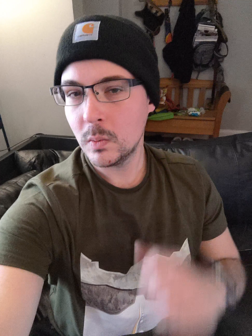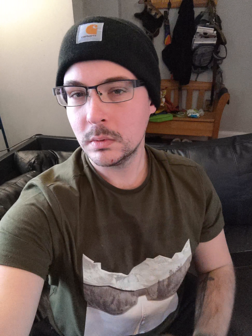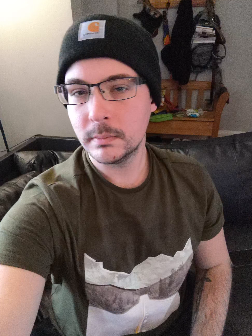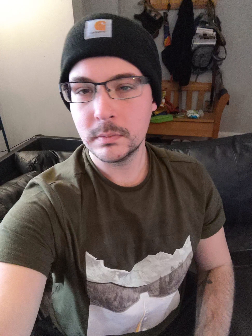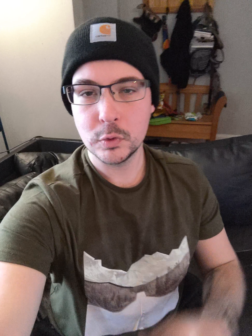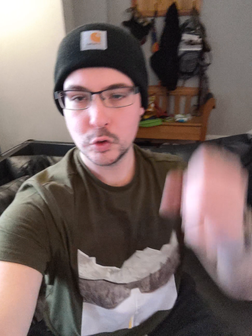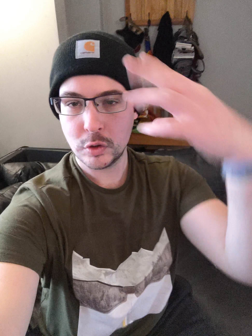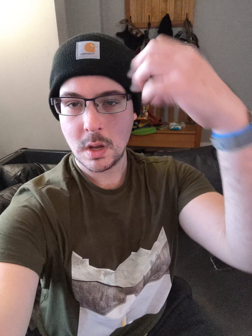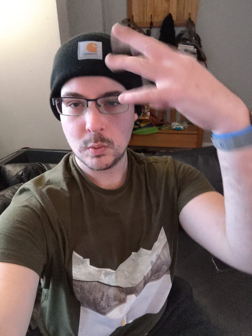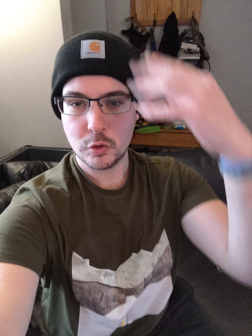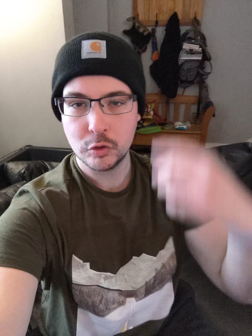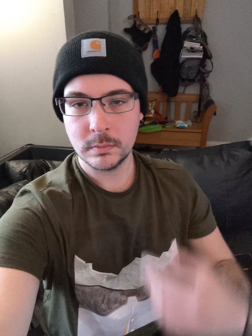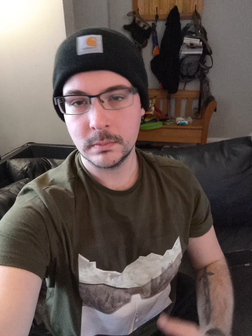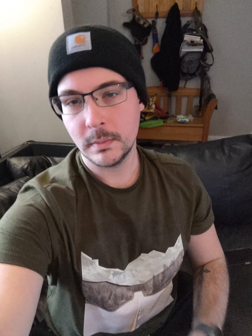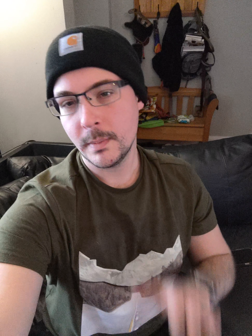shower